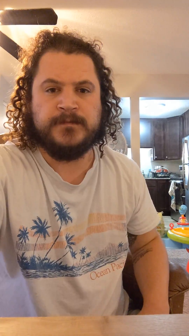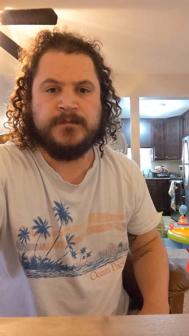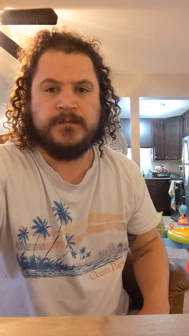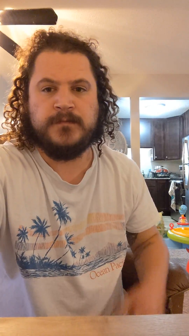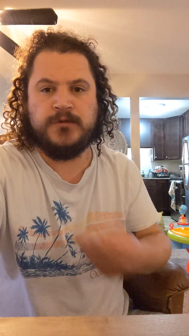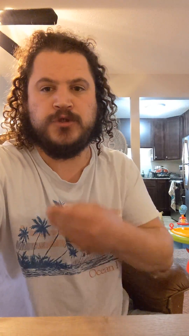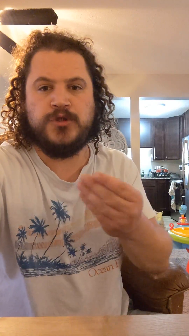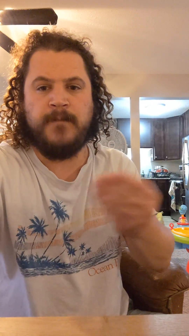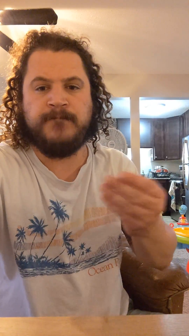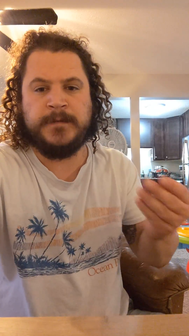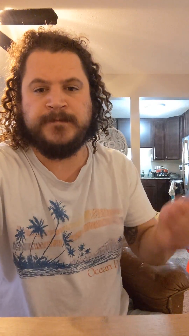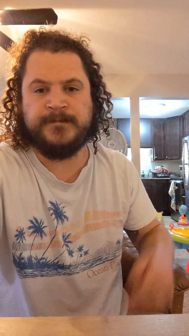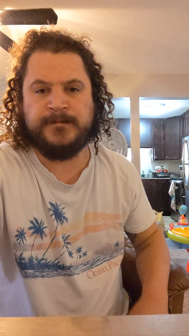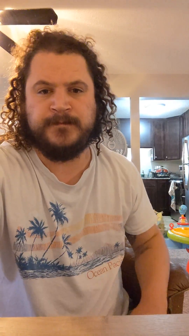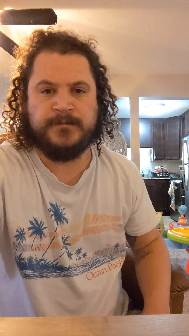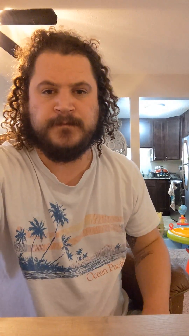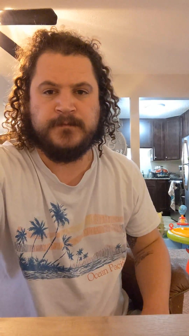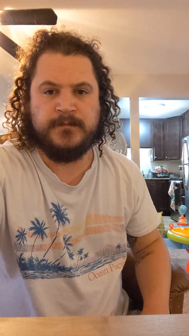shopping